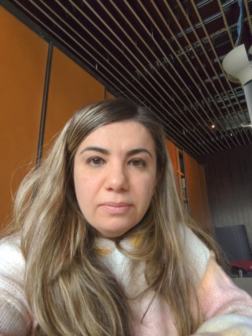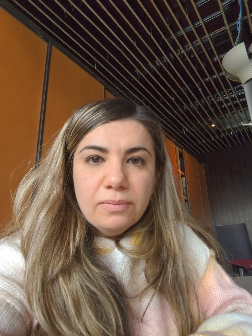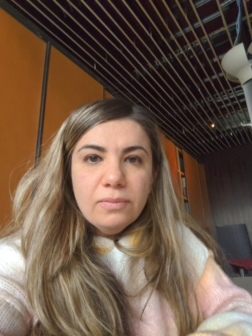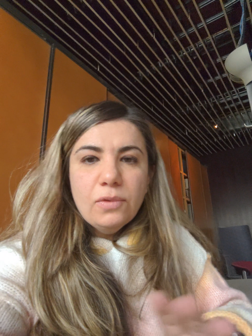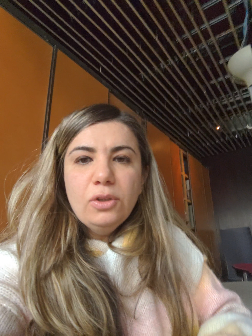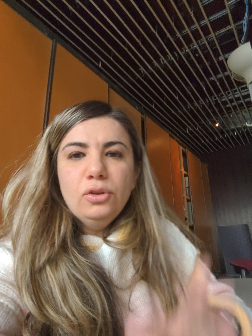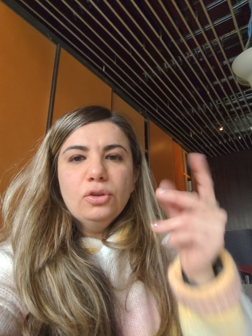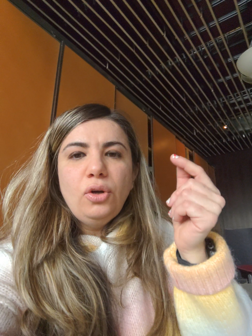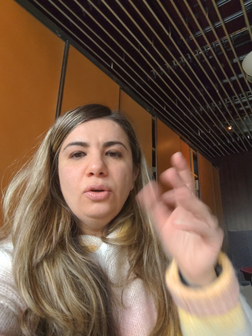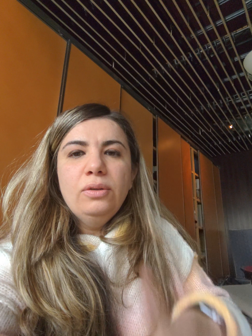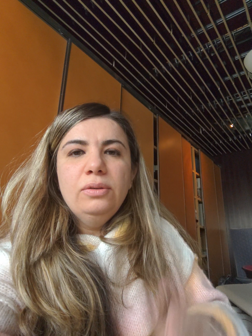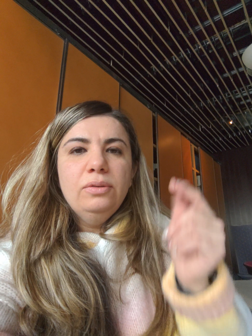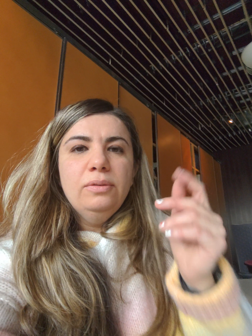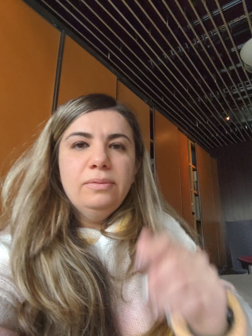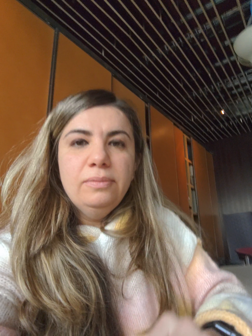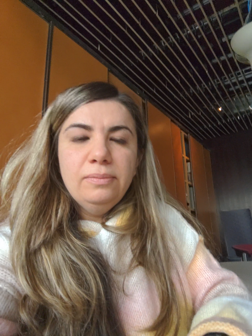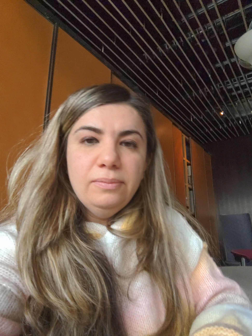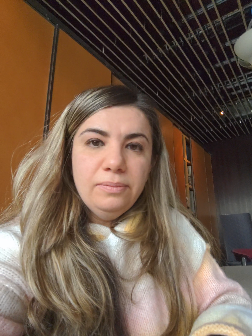dog